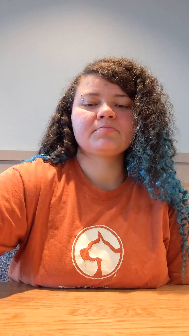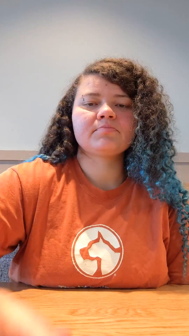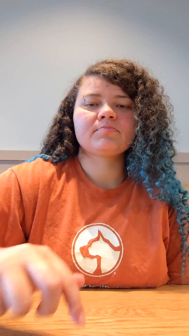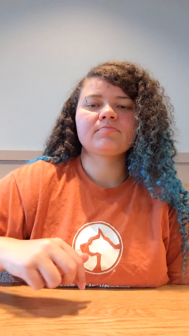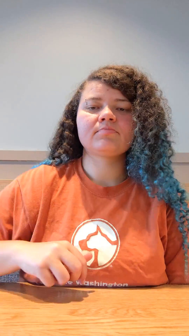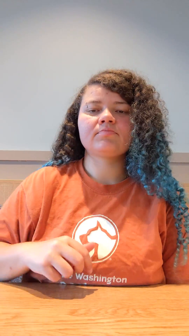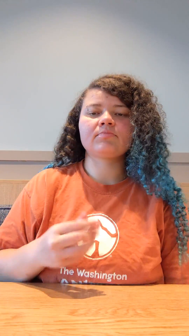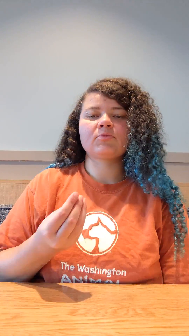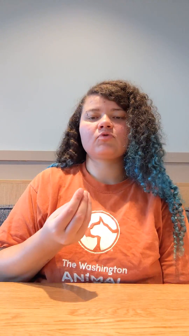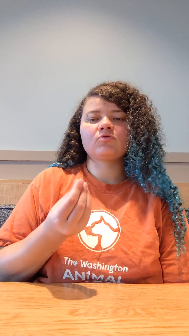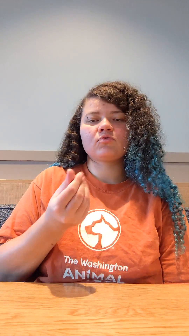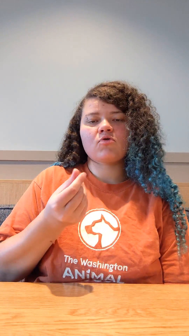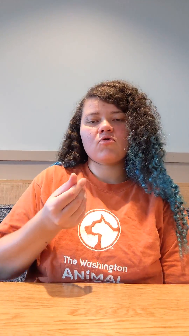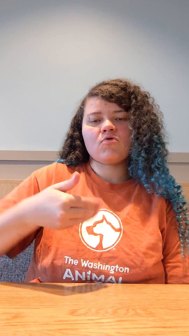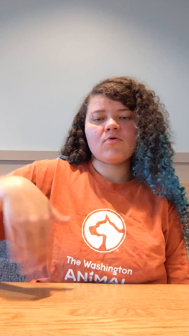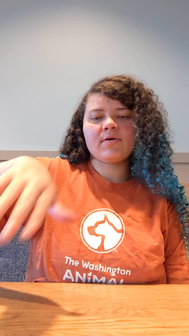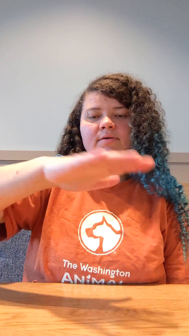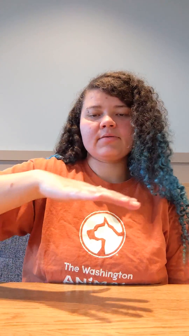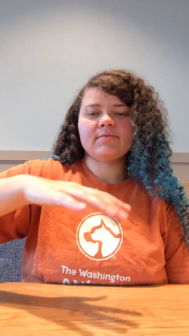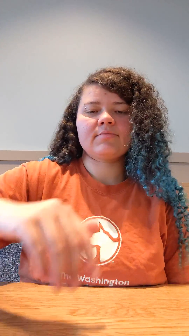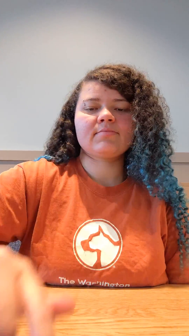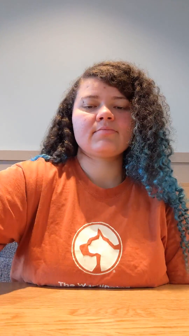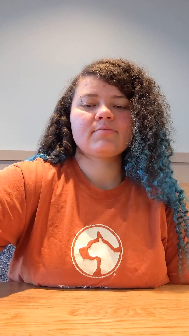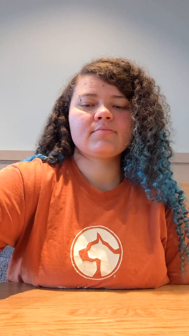garden